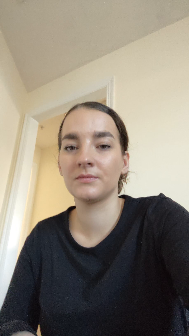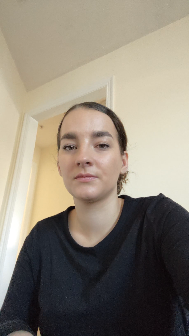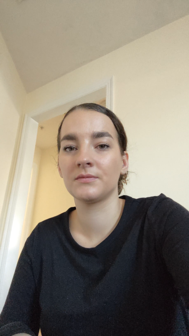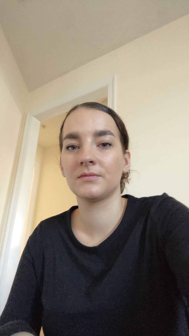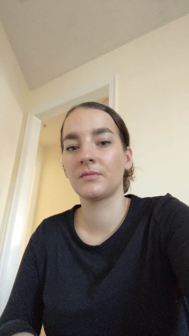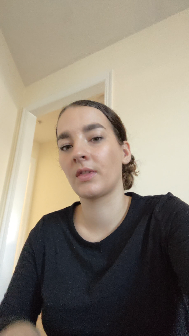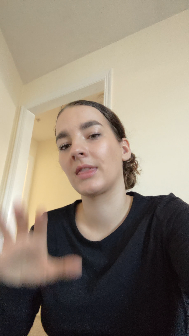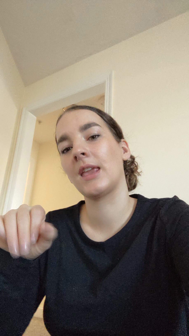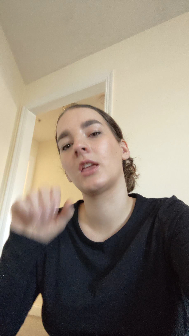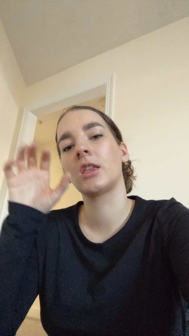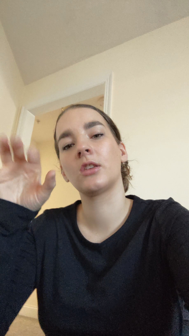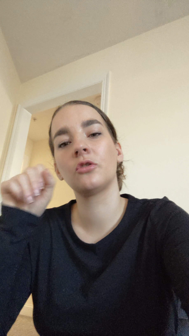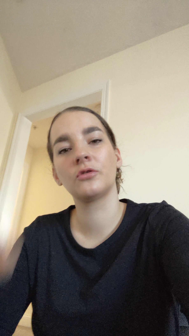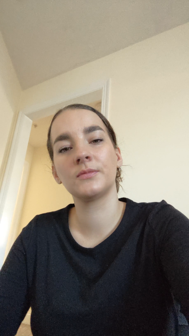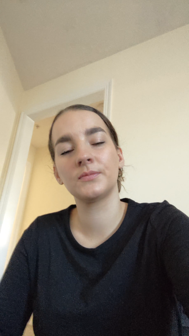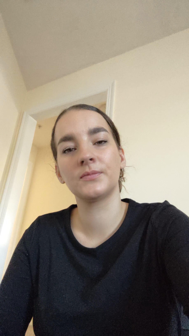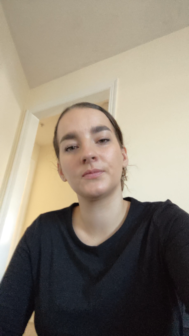ladder